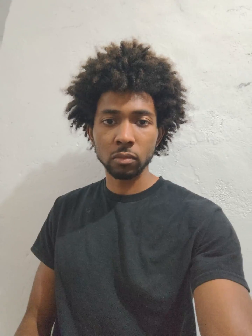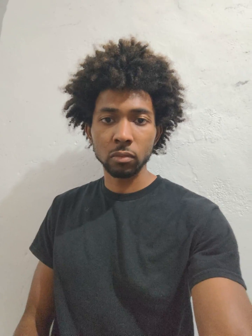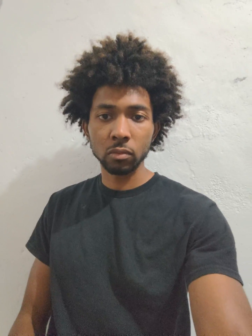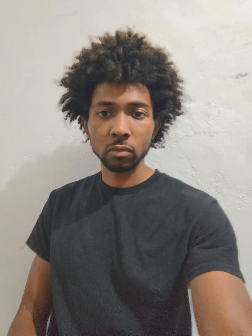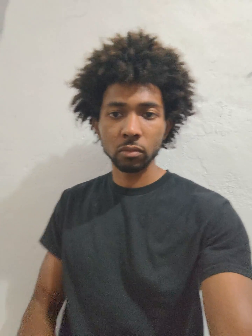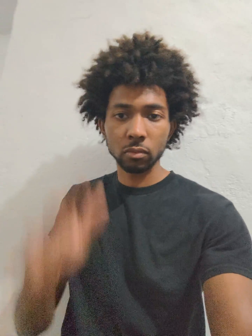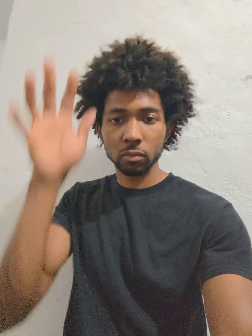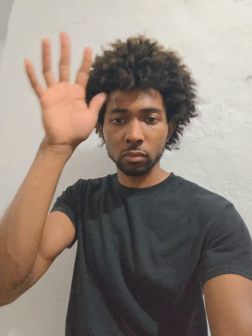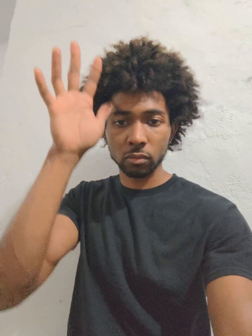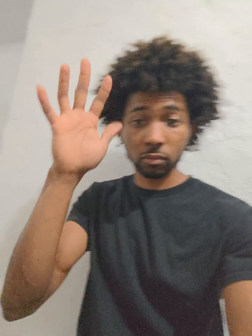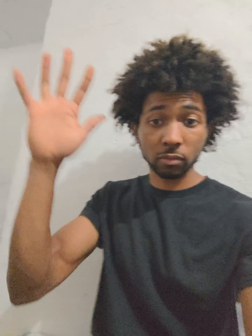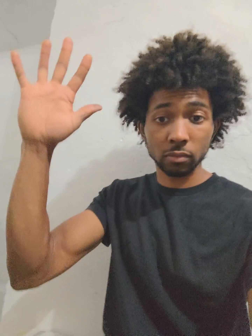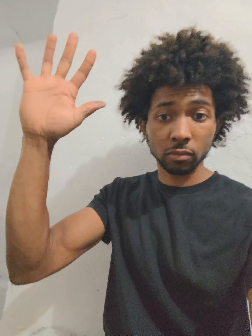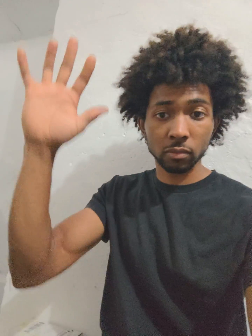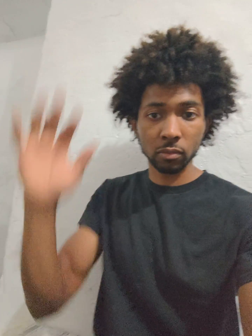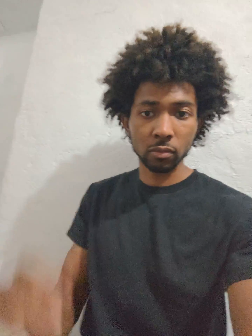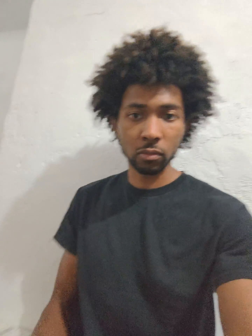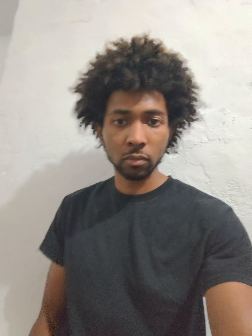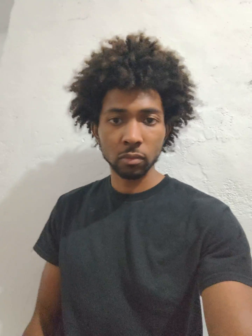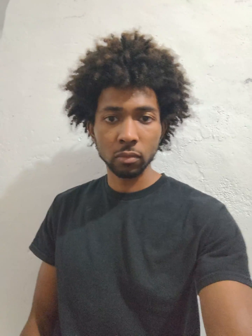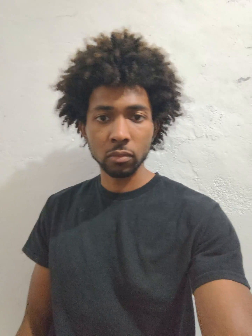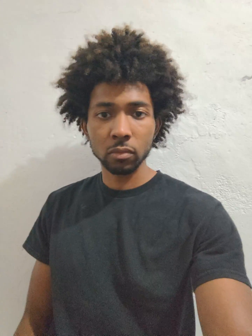moose